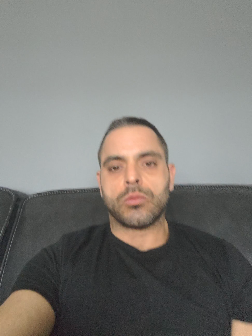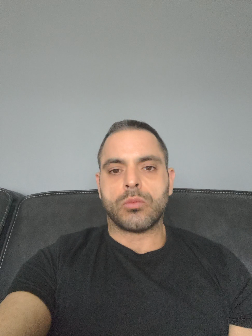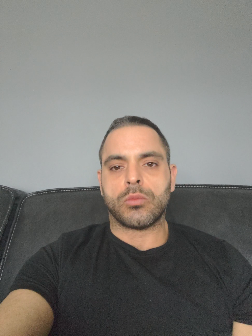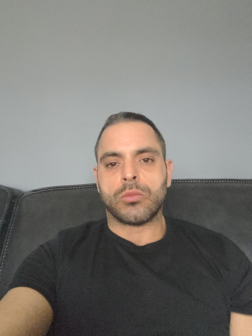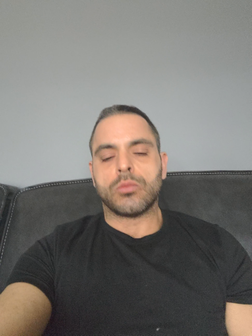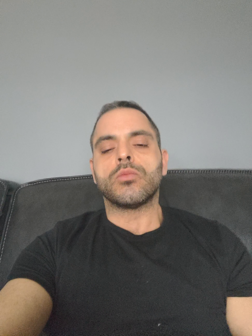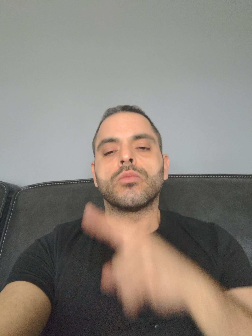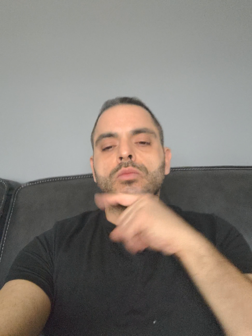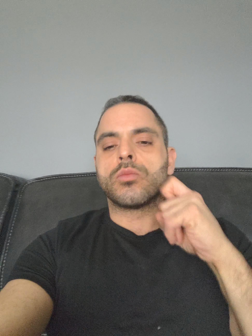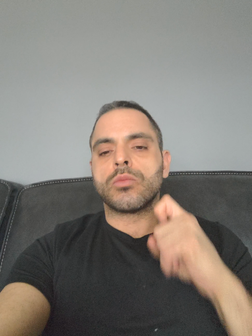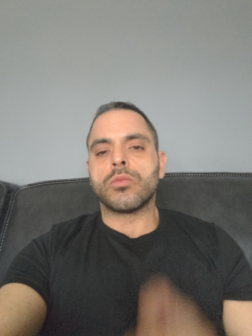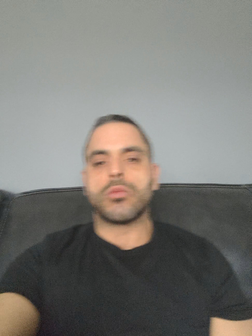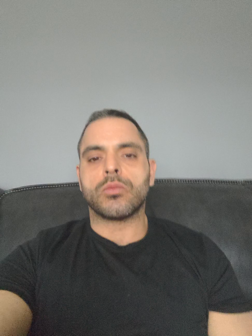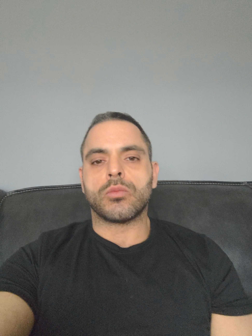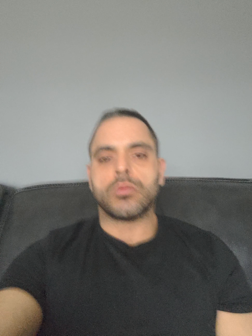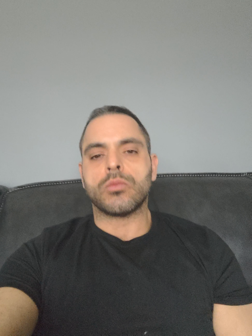dry